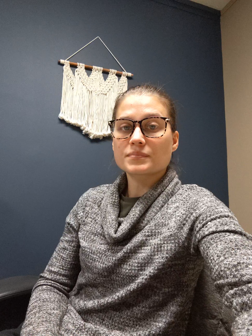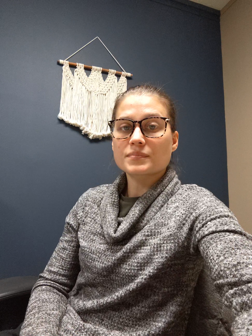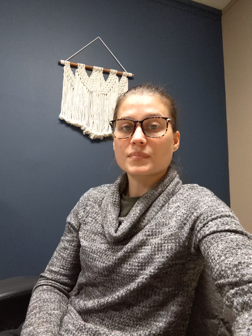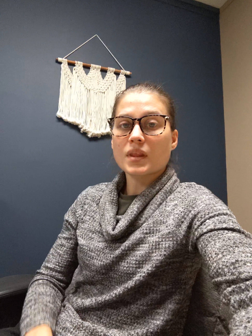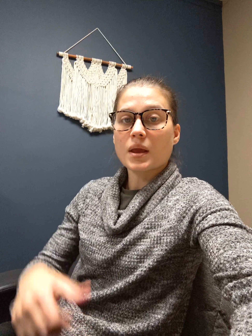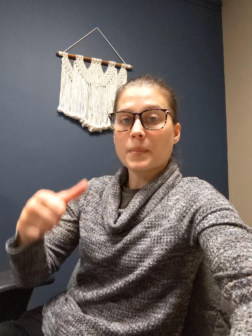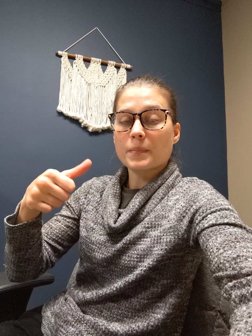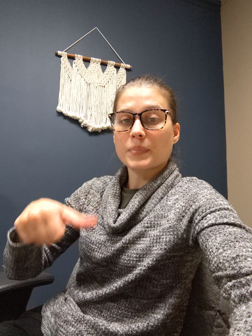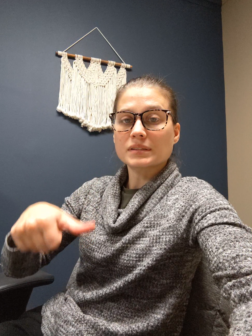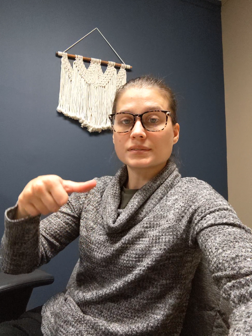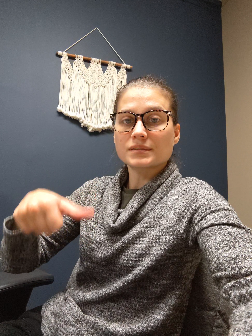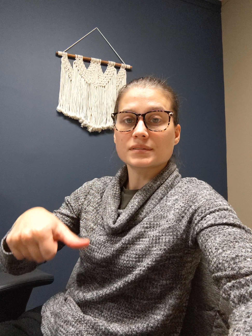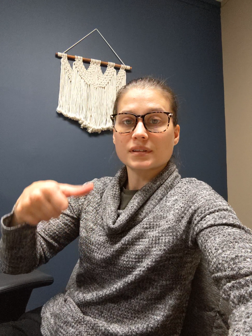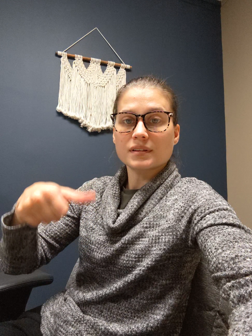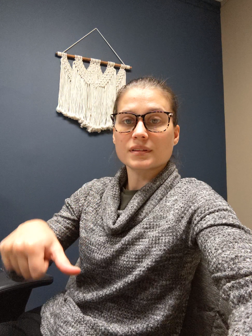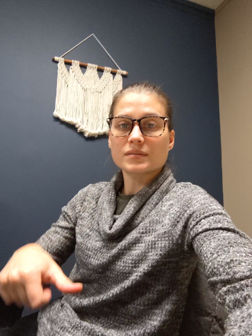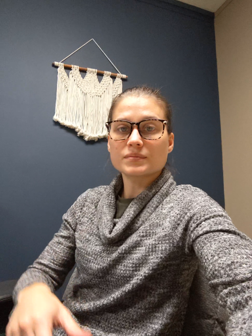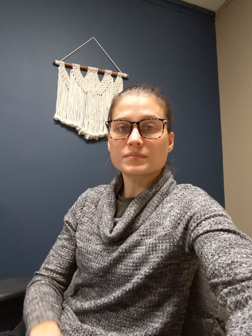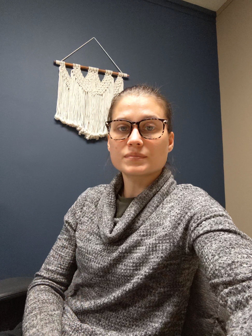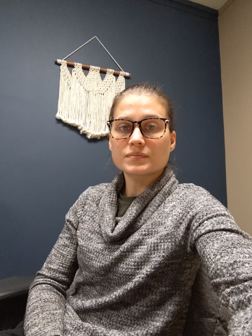puzzle